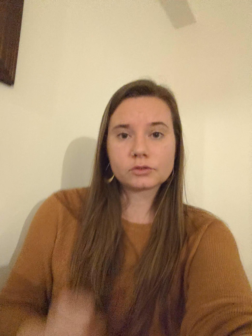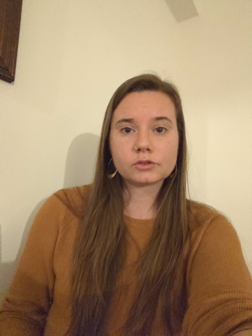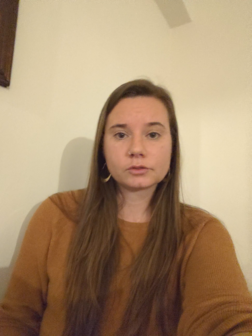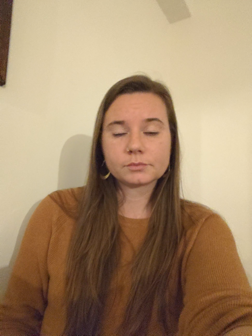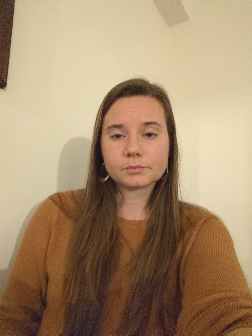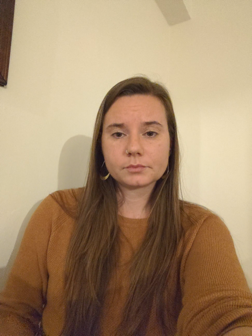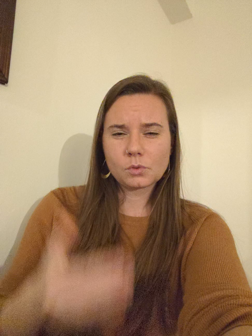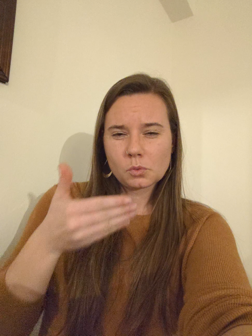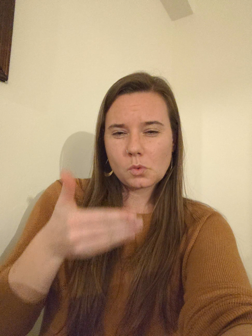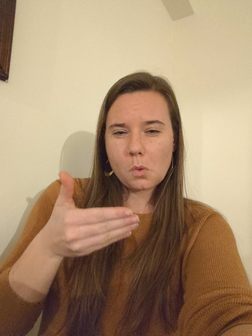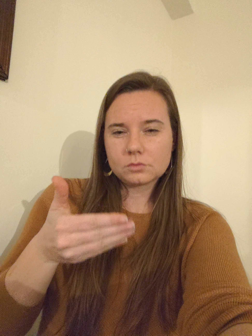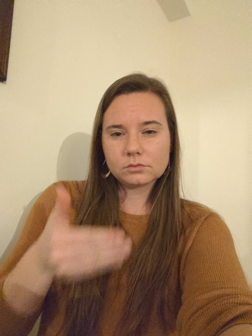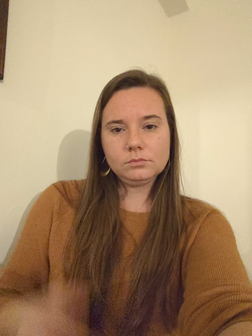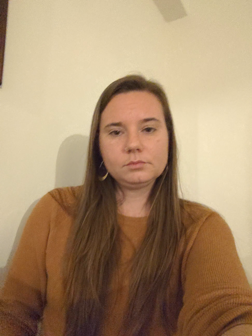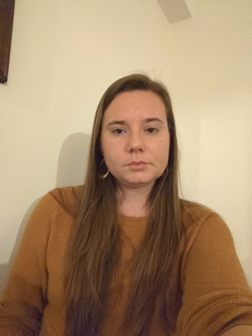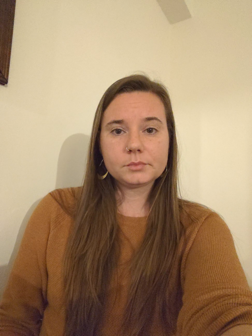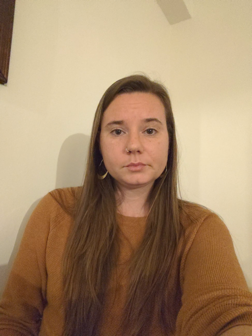close